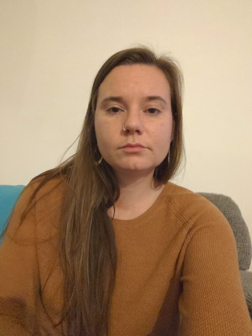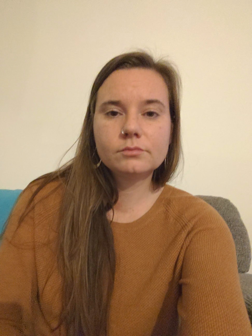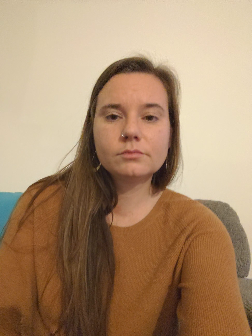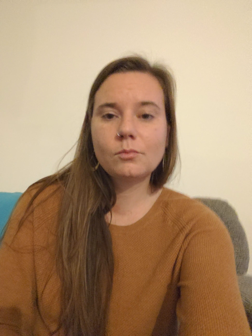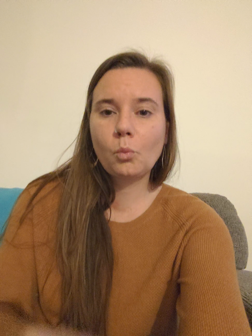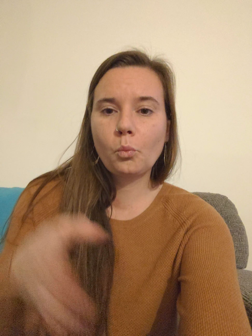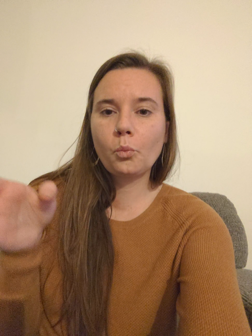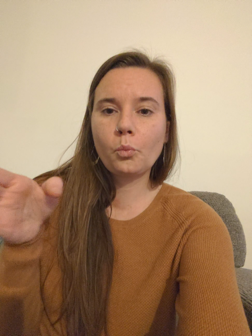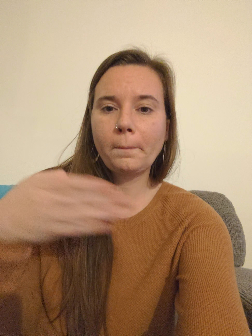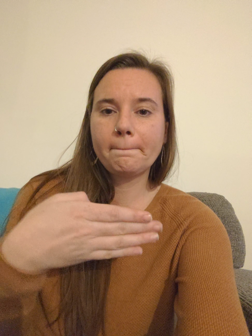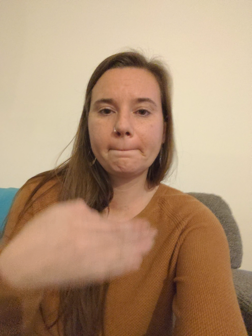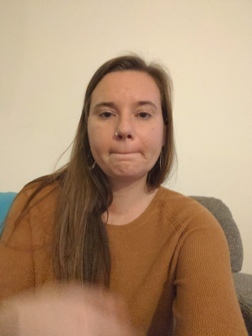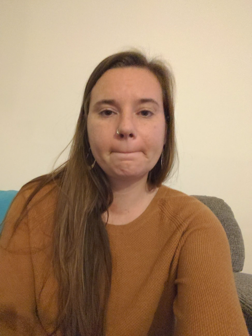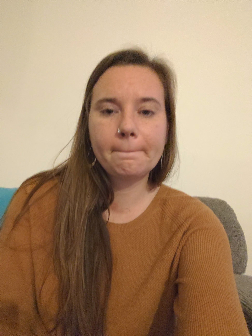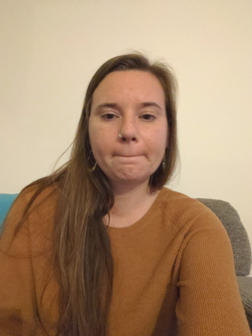room